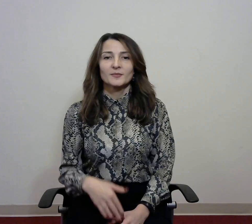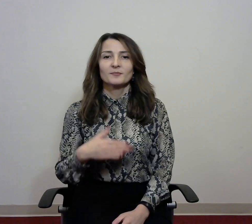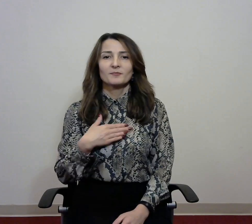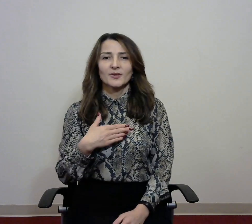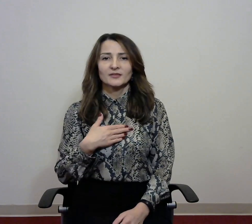mən